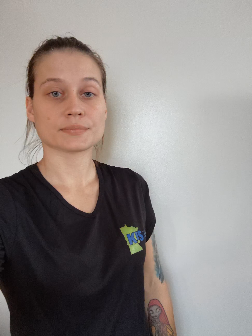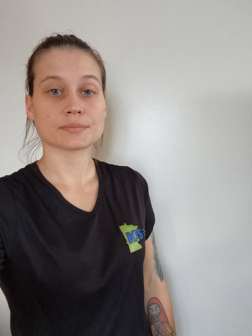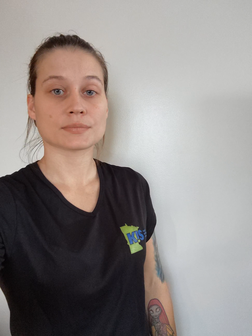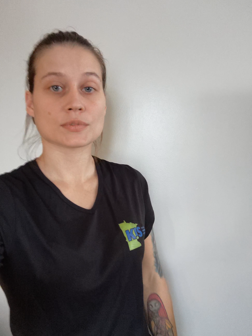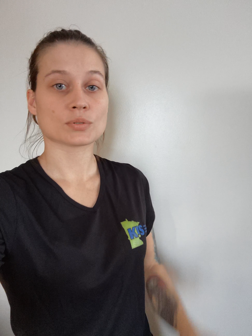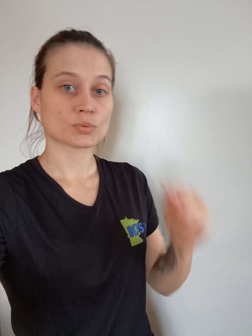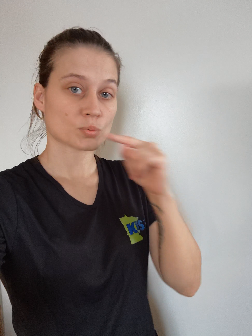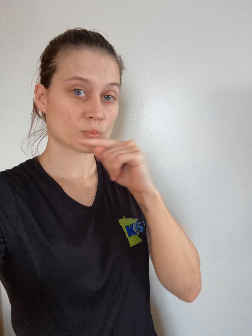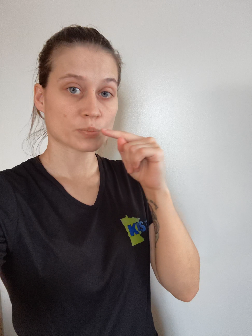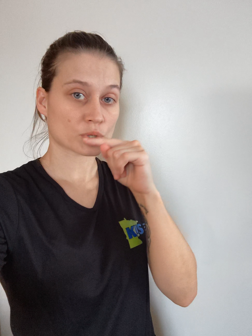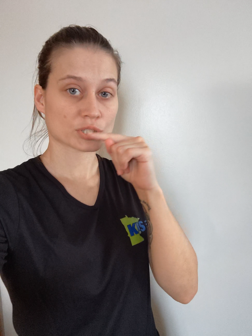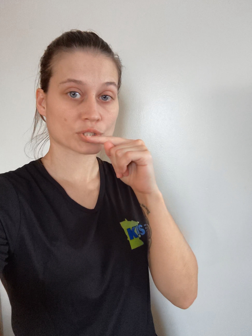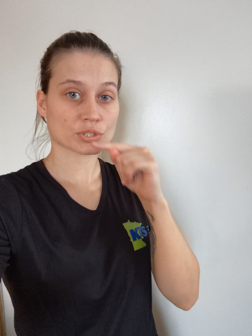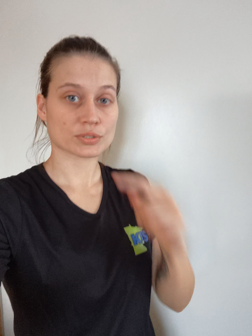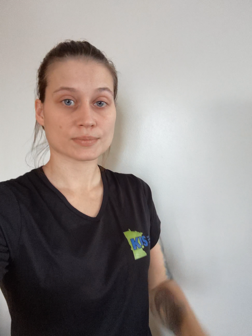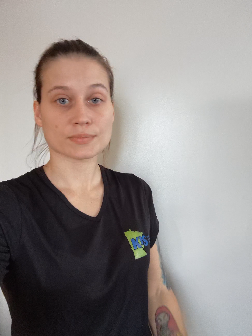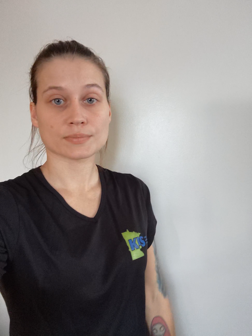toothbrush